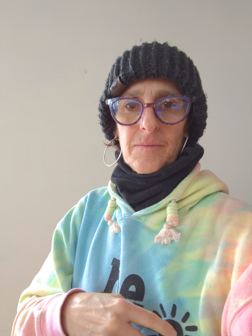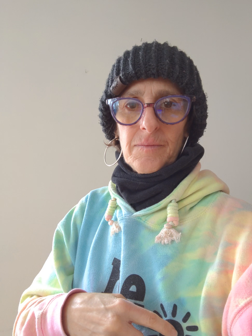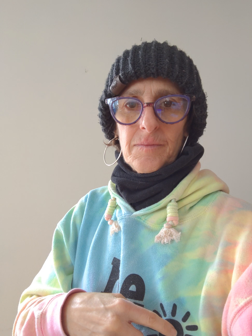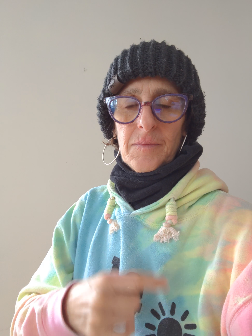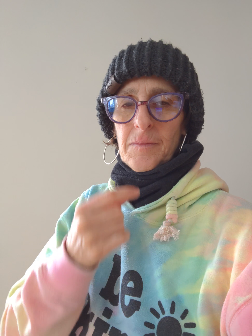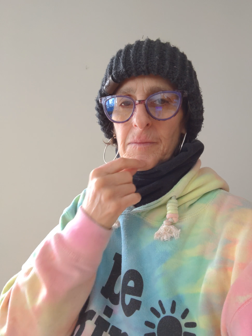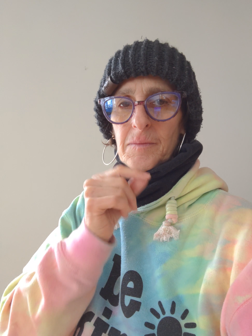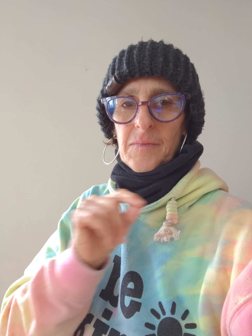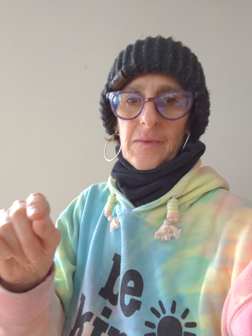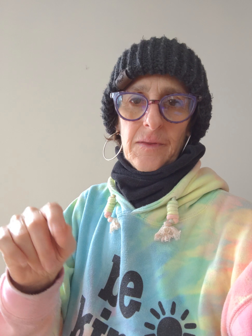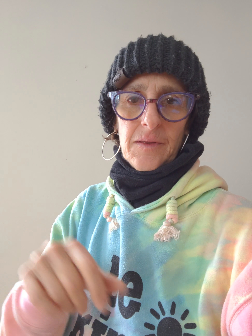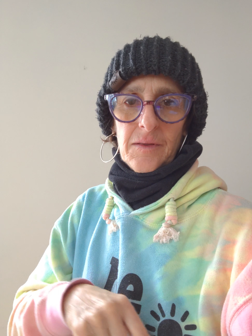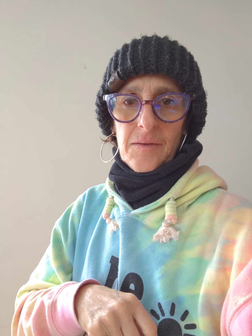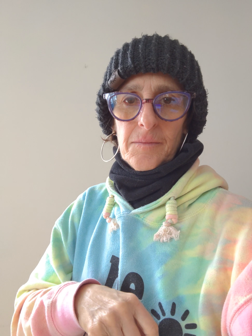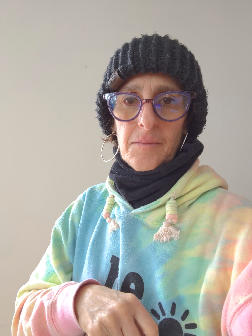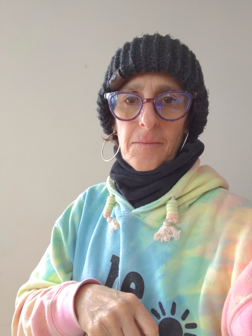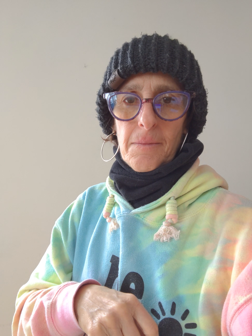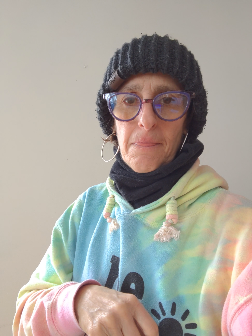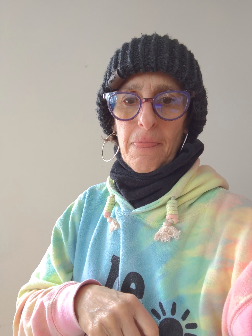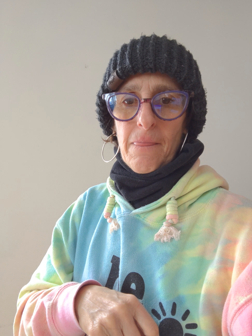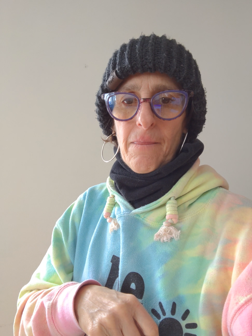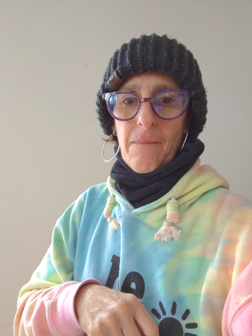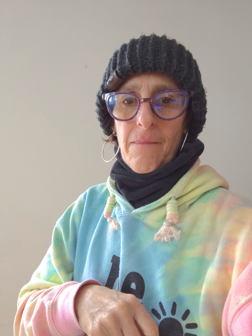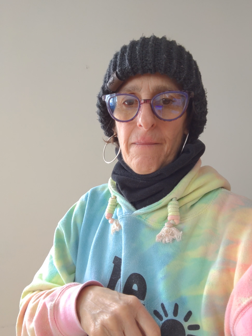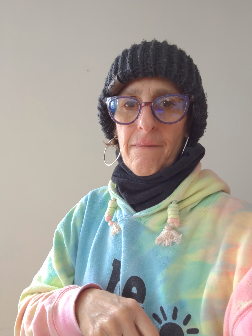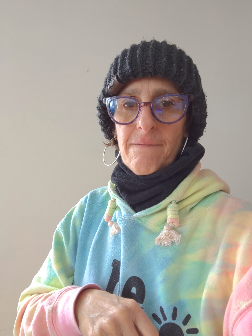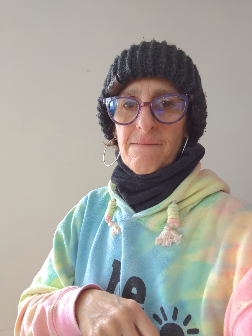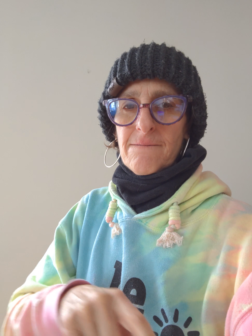pen